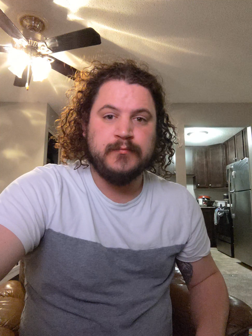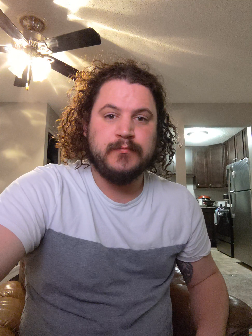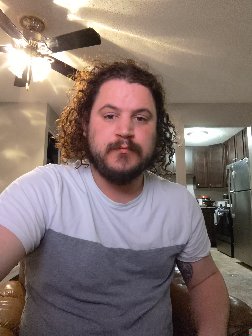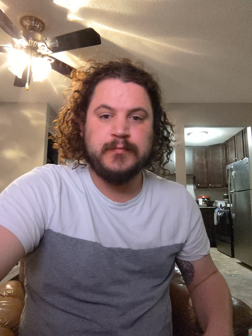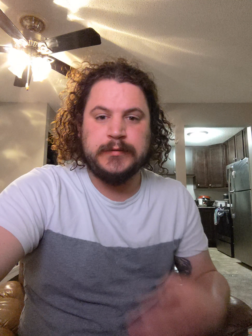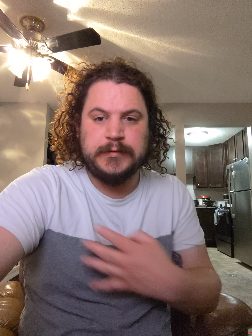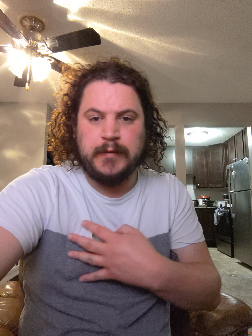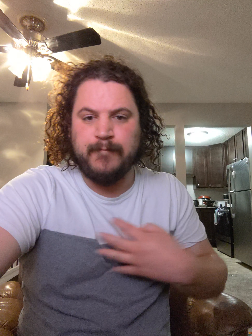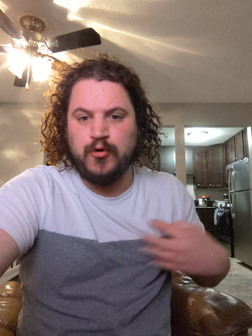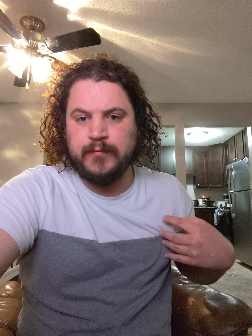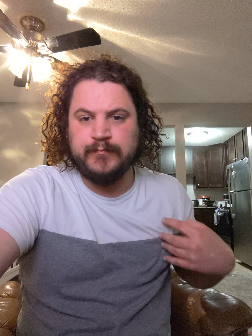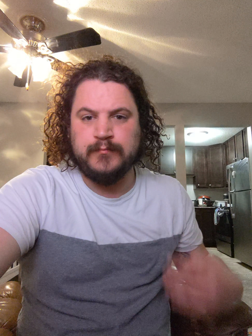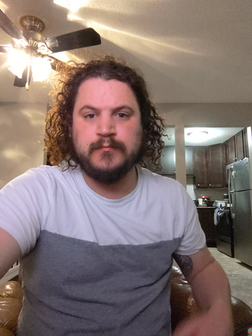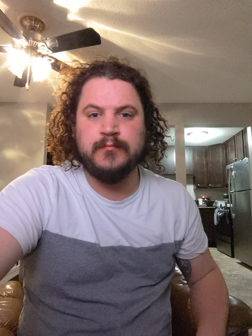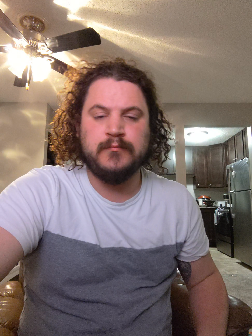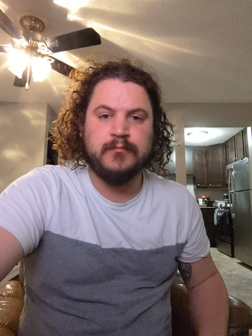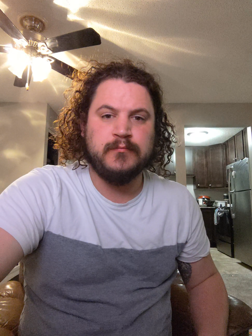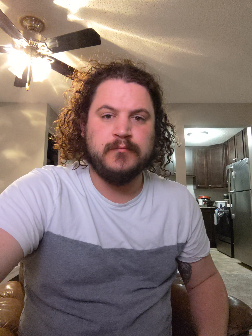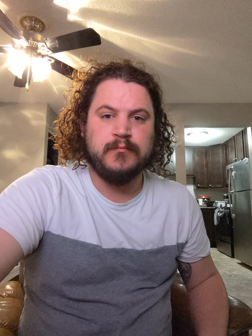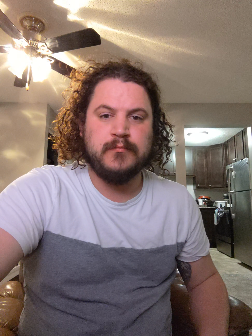zebra